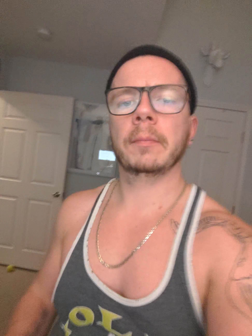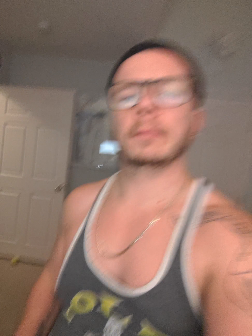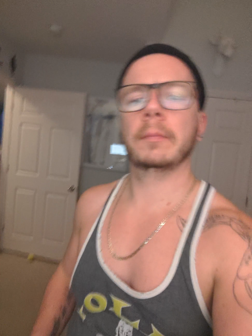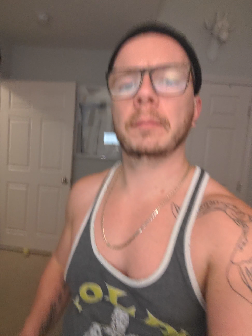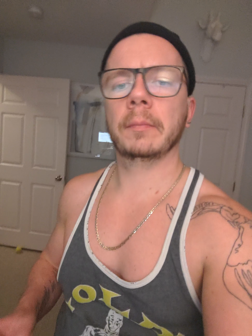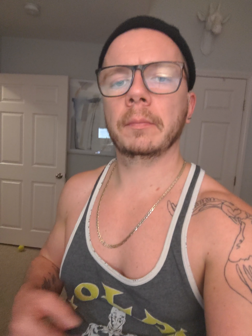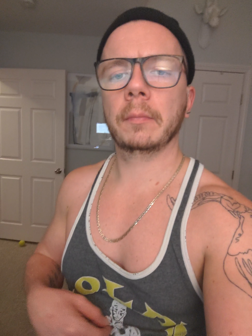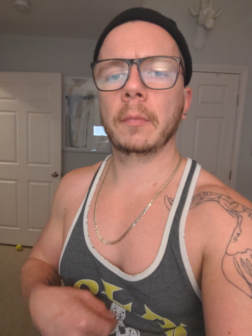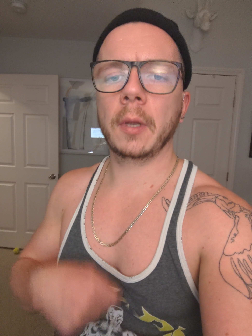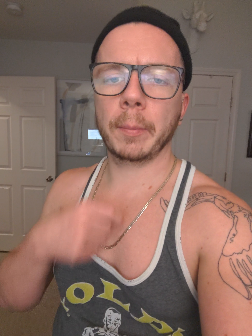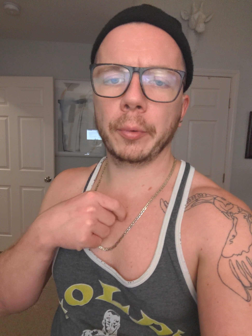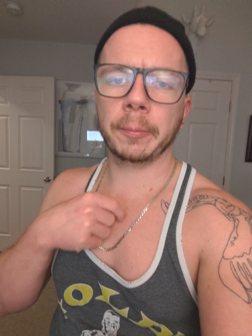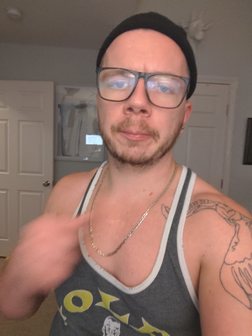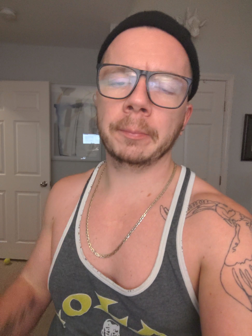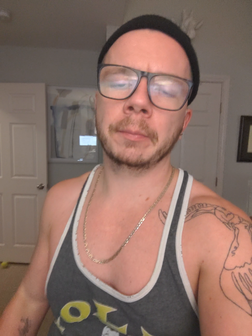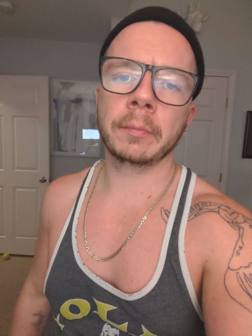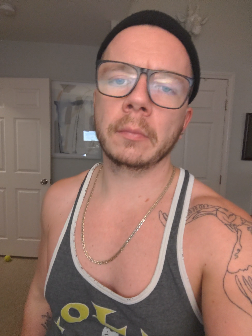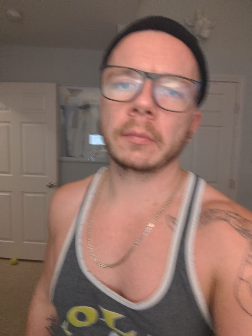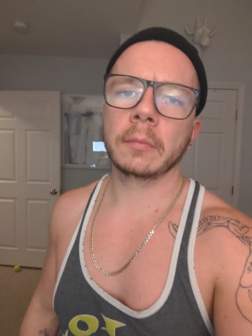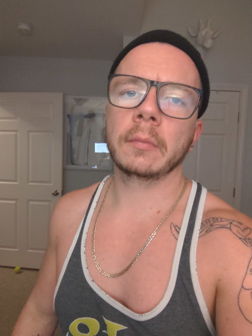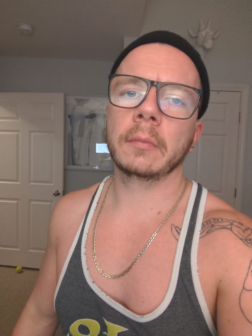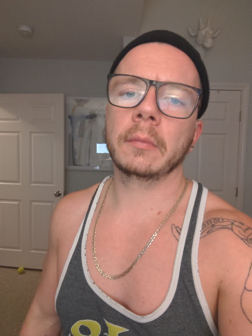zipper